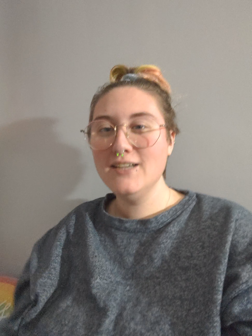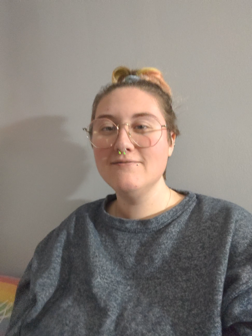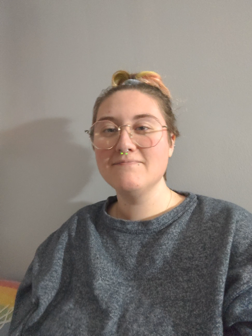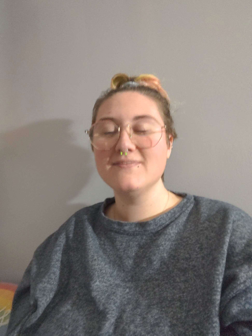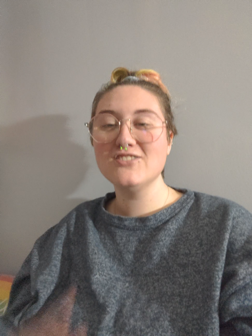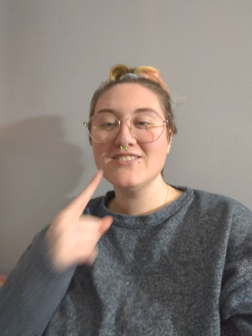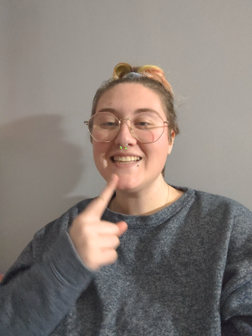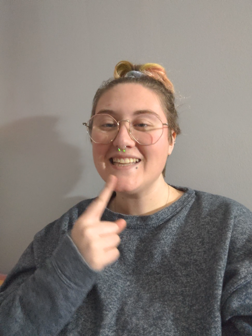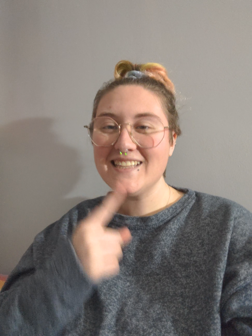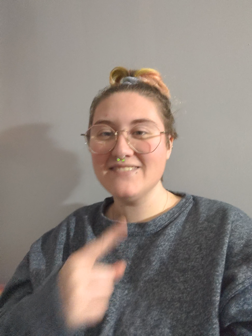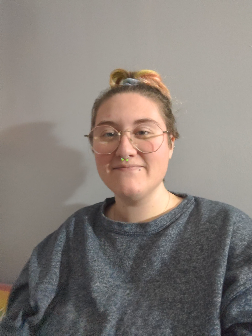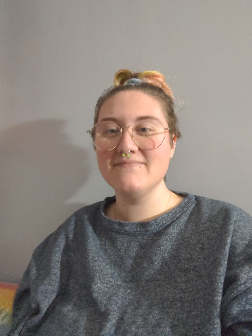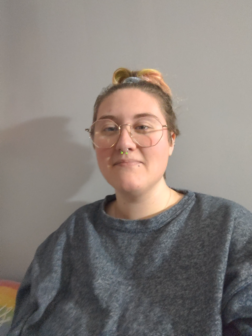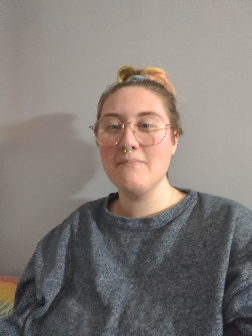chin